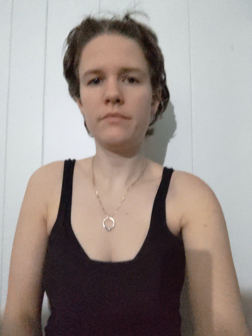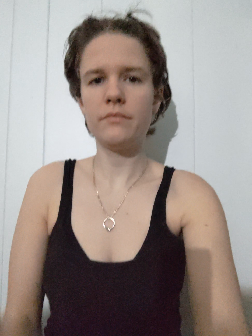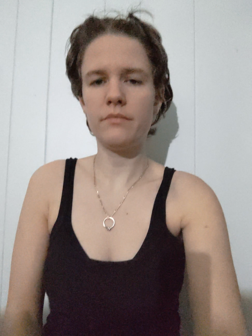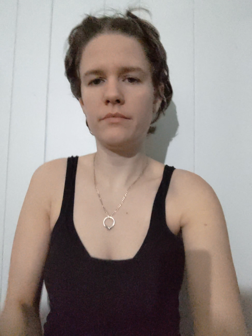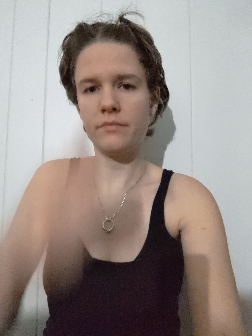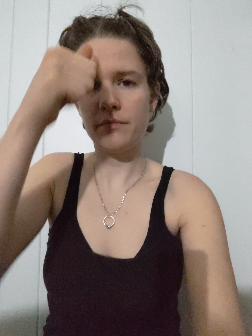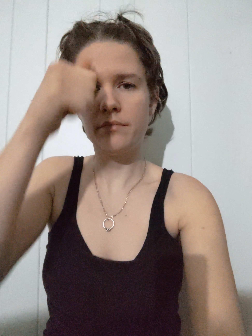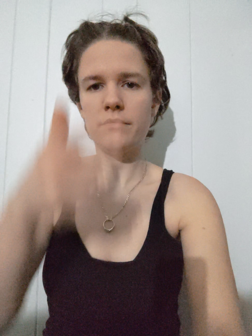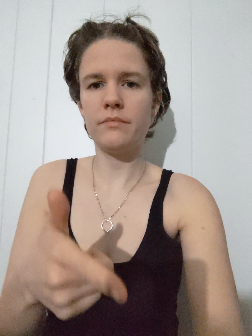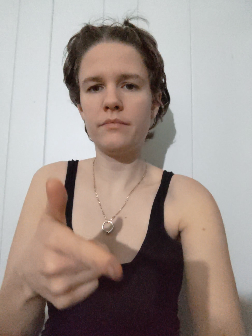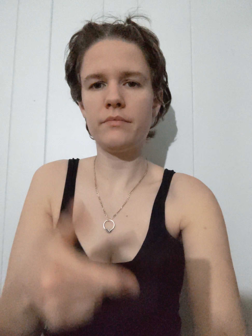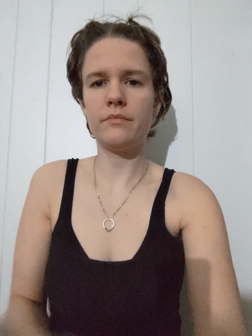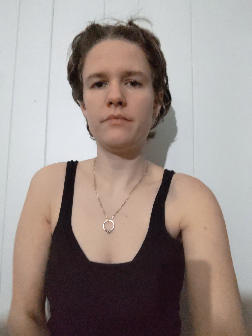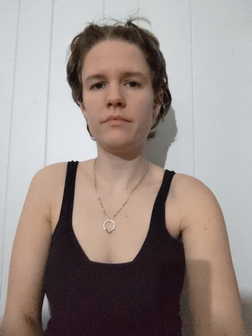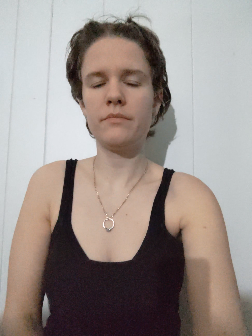brother